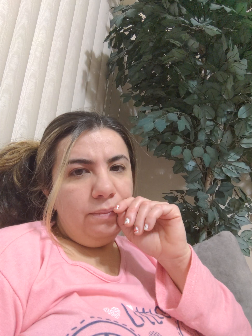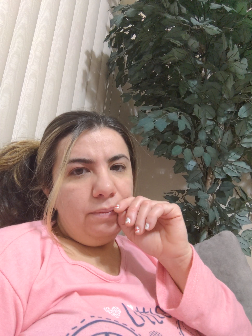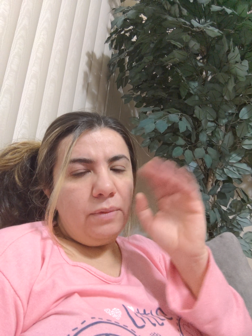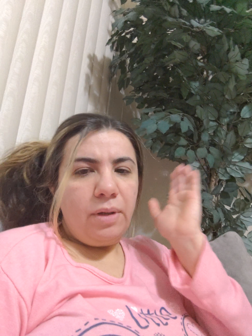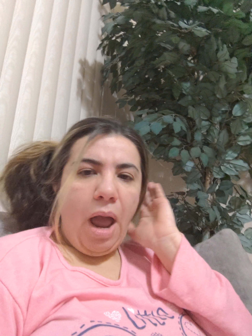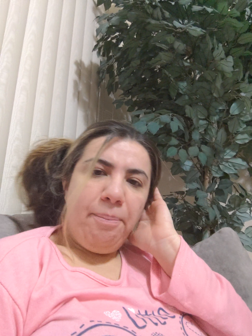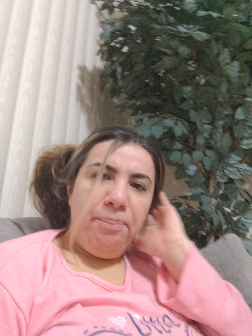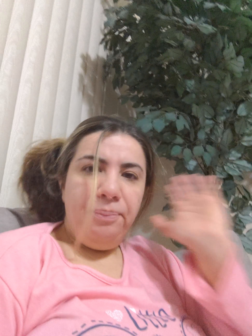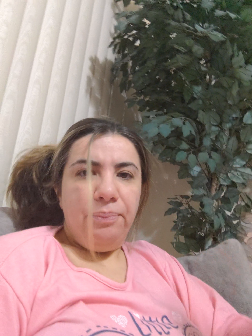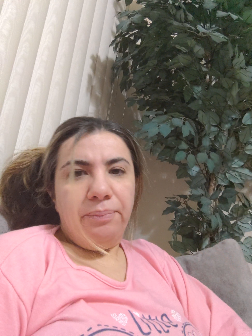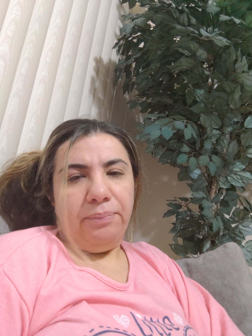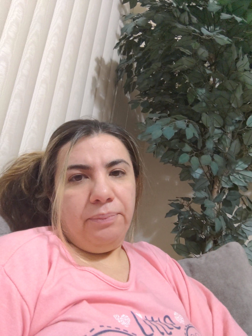bed